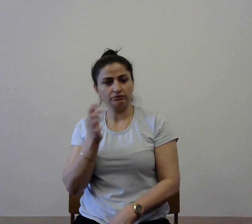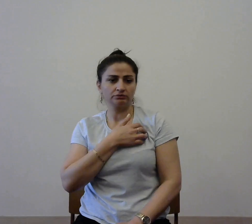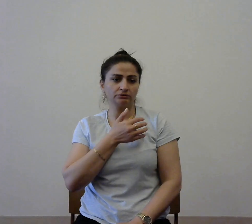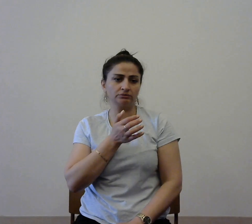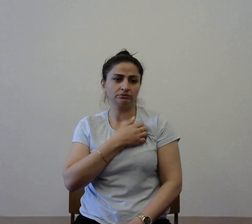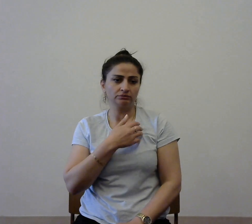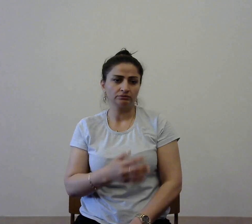istəmək